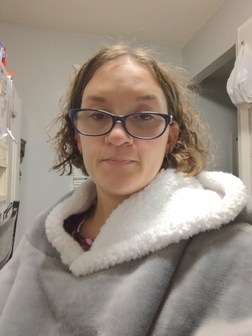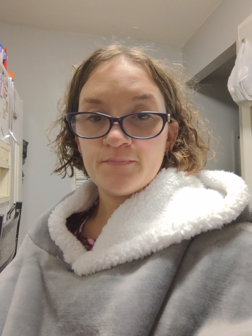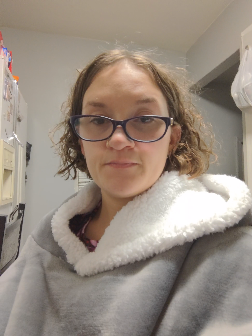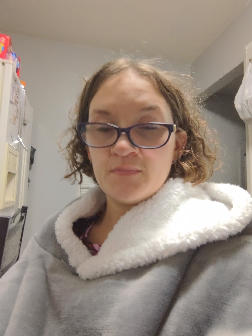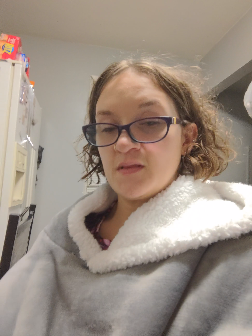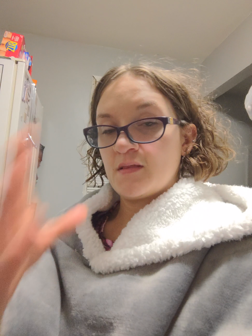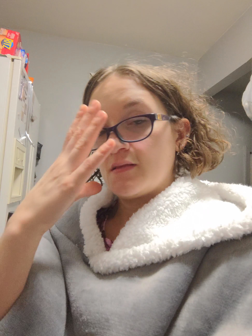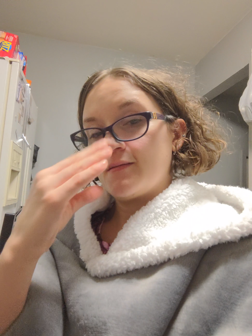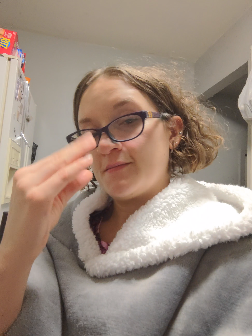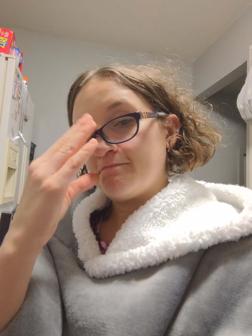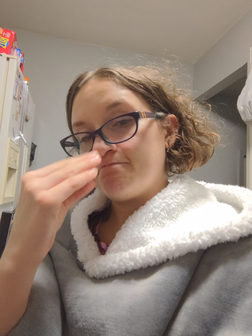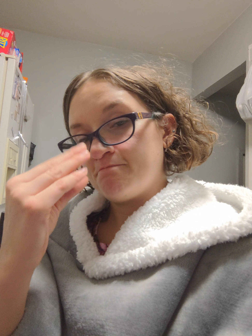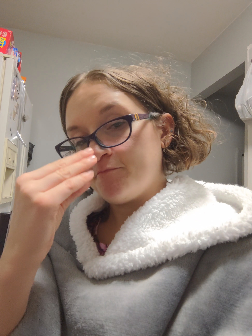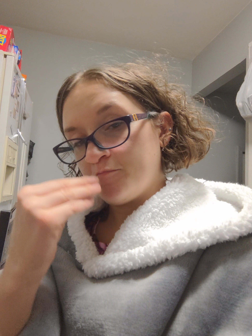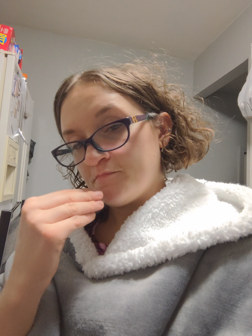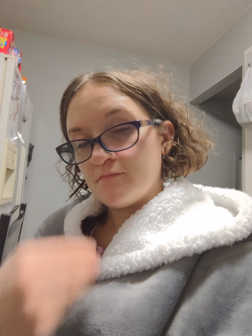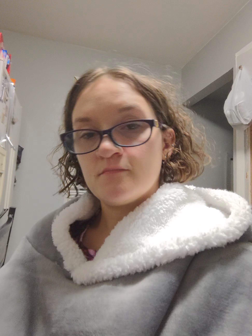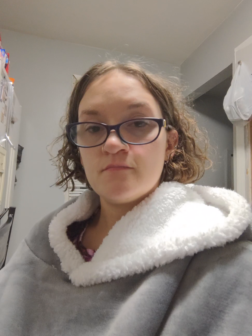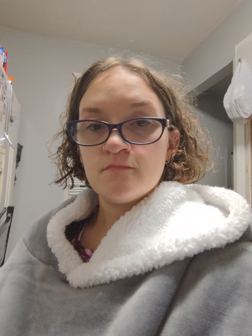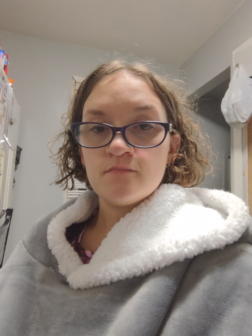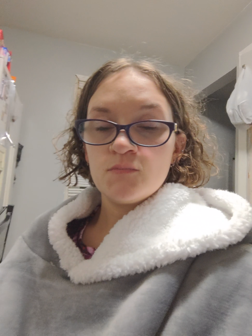sleepy